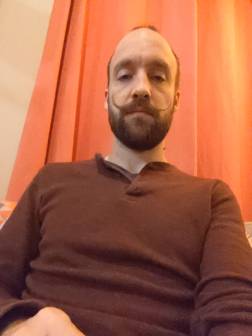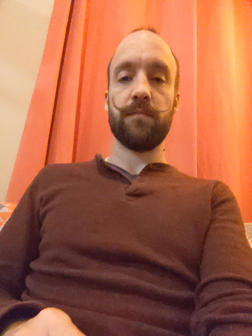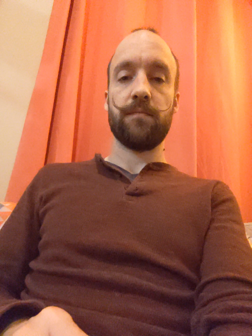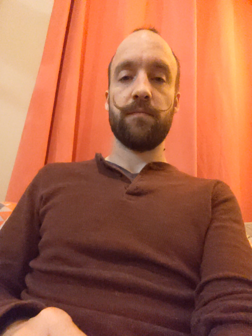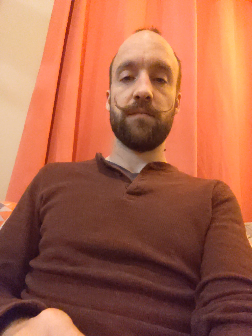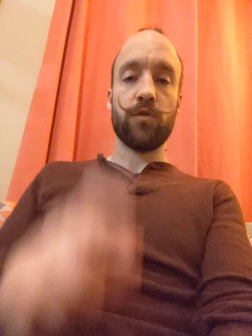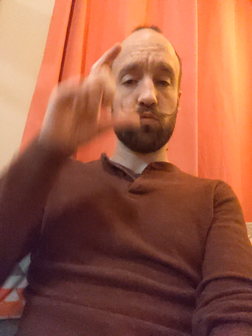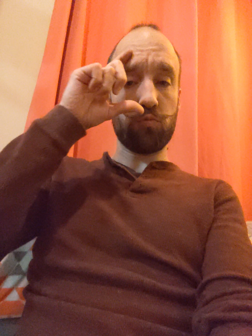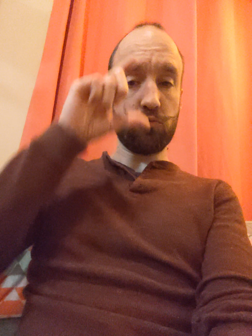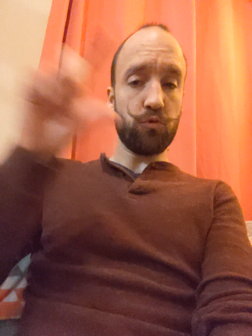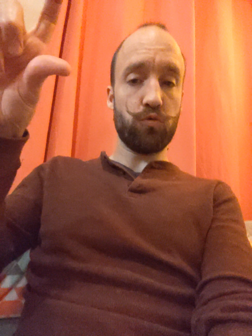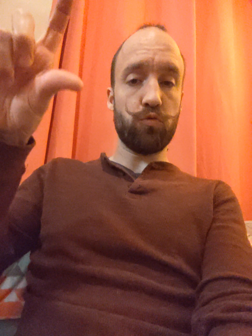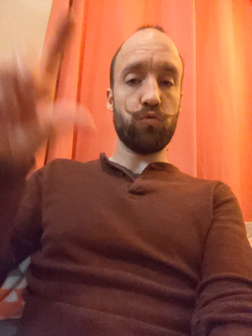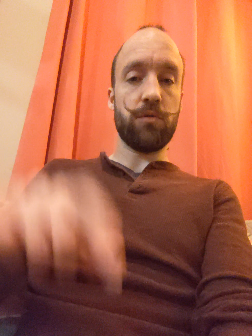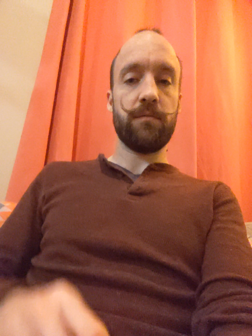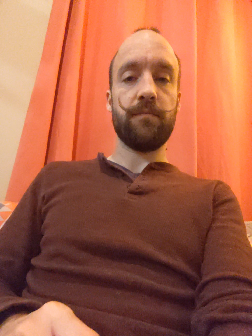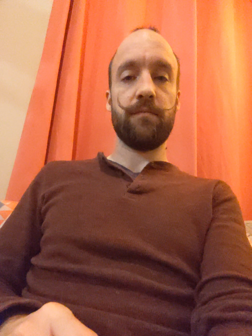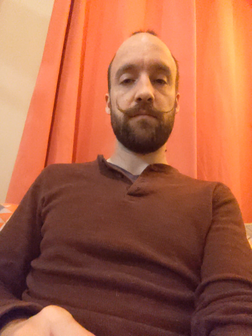moon